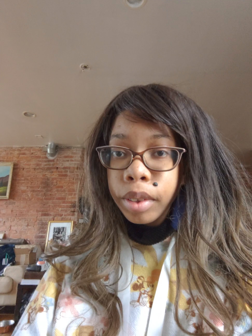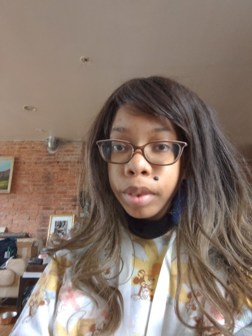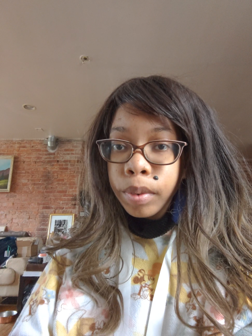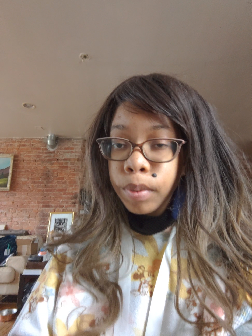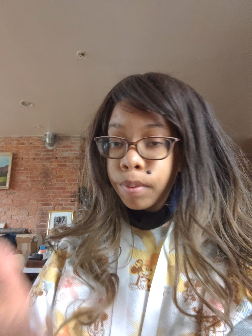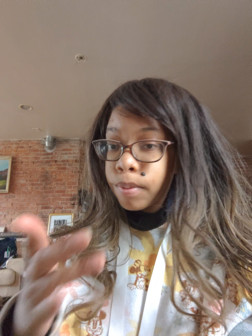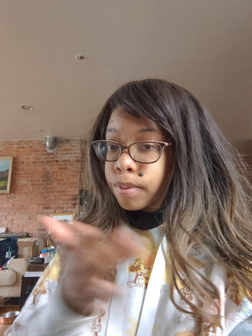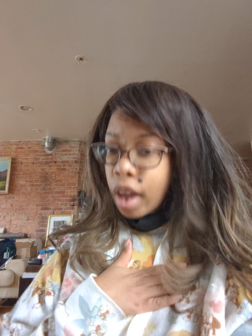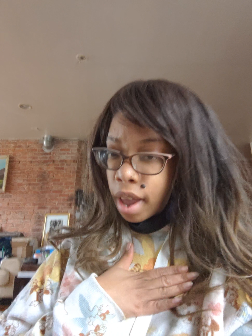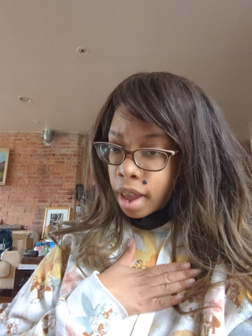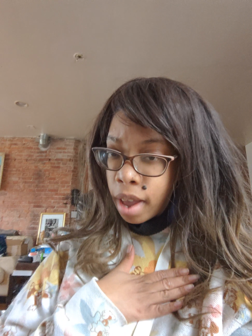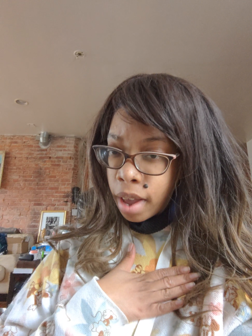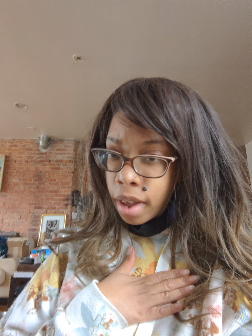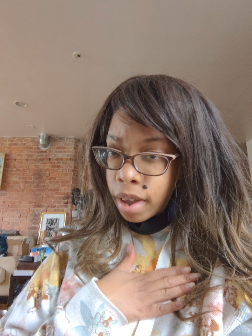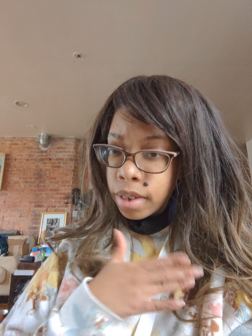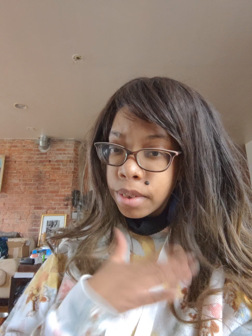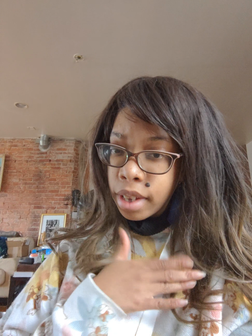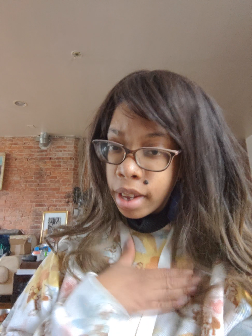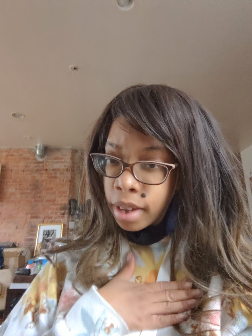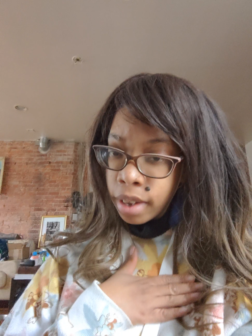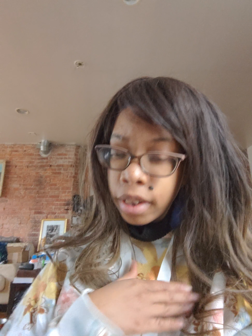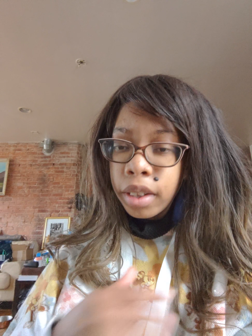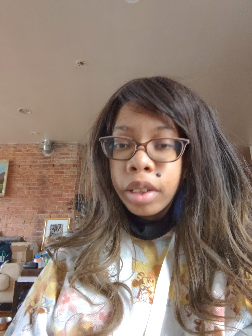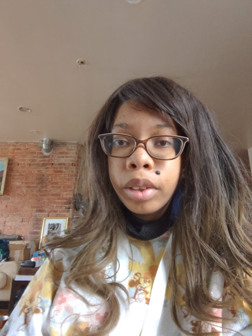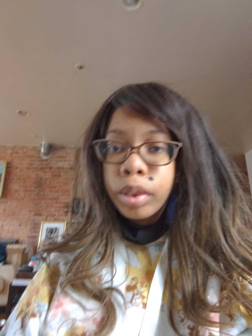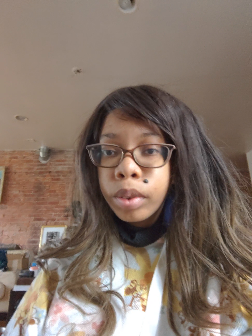my